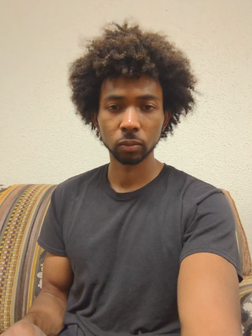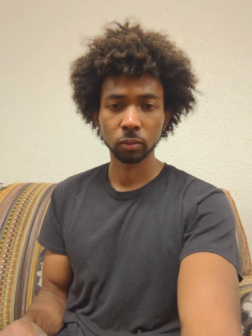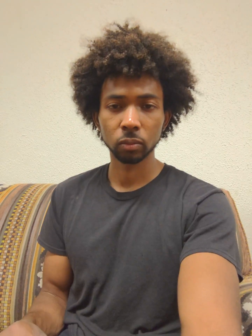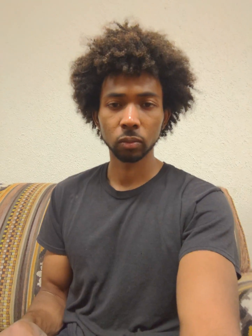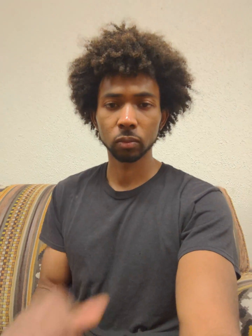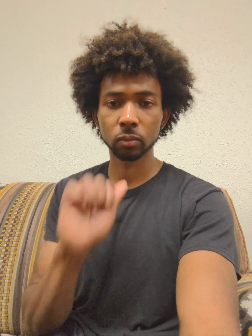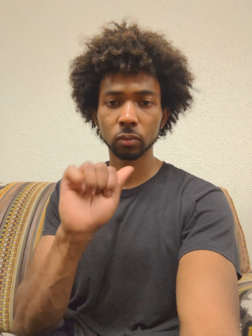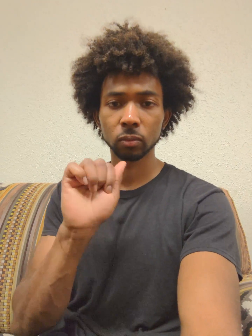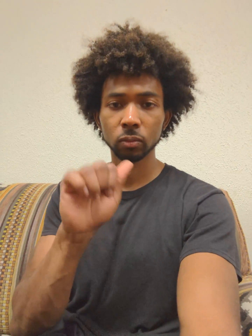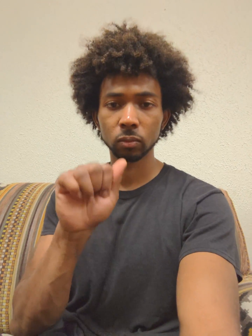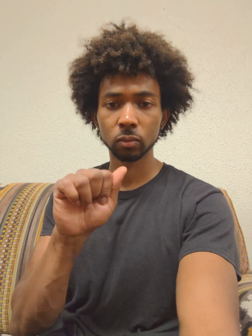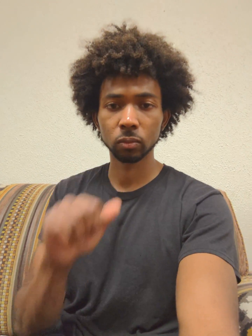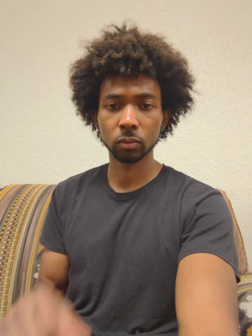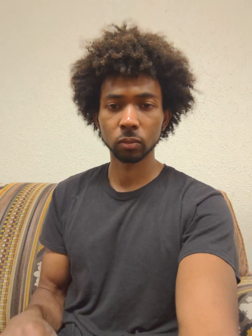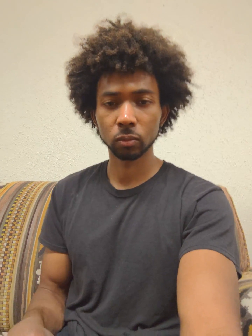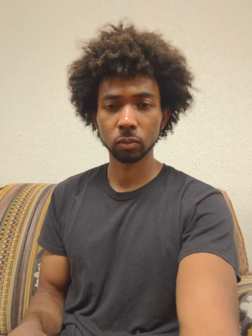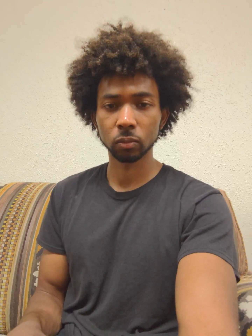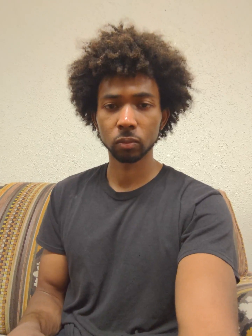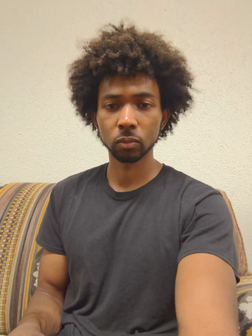knock